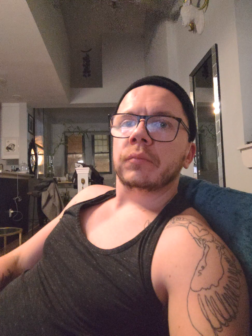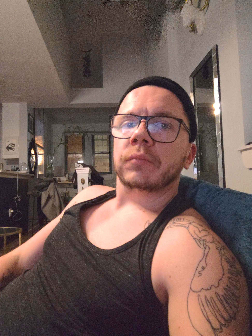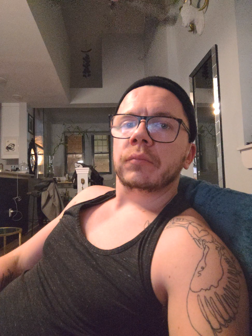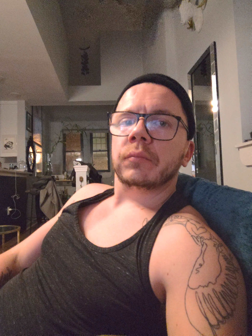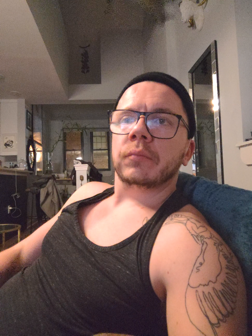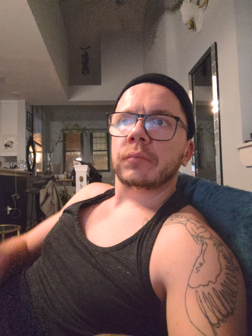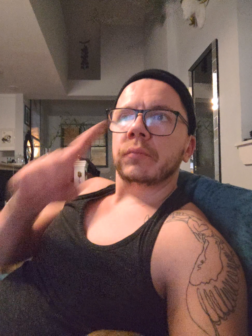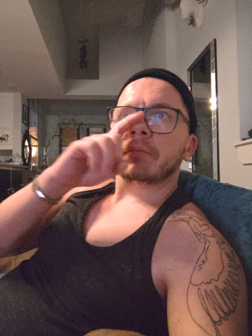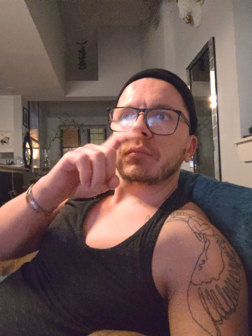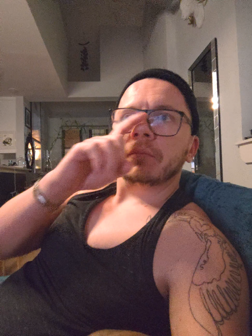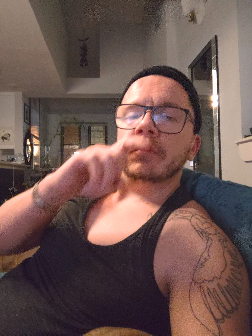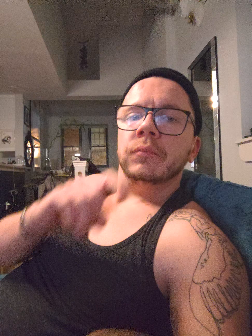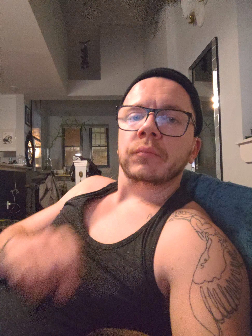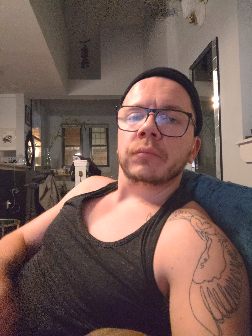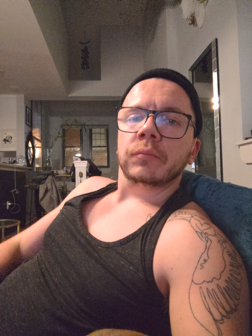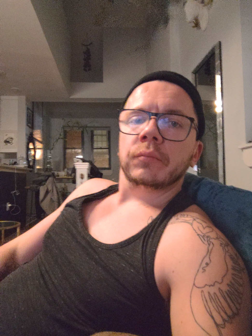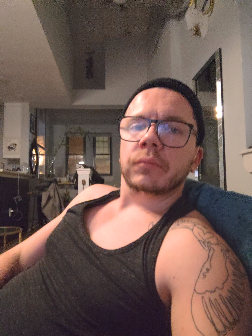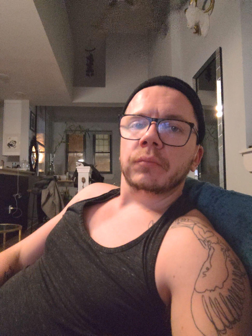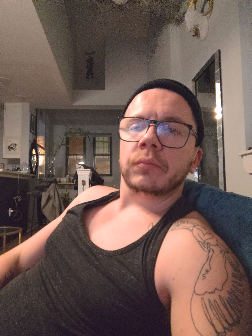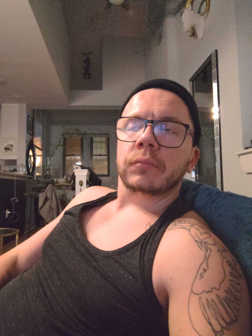doll